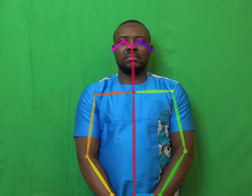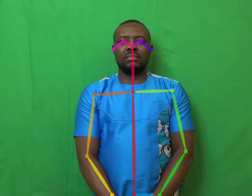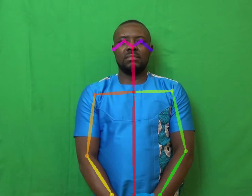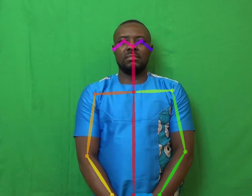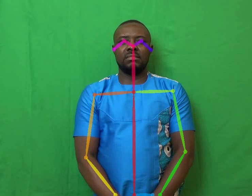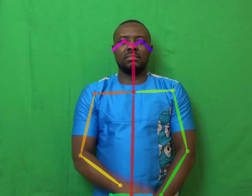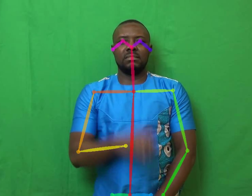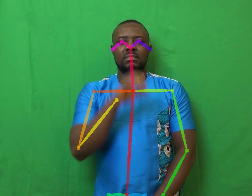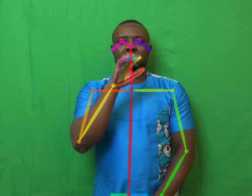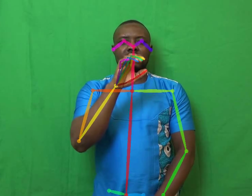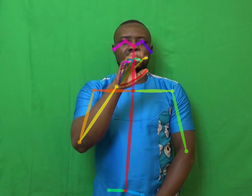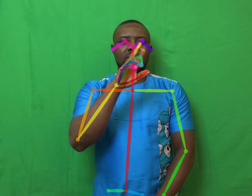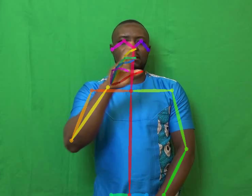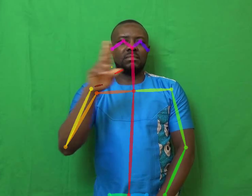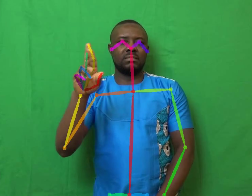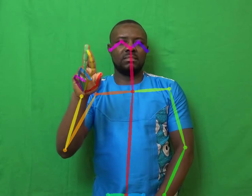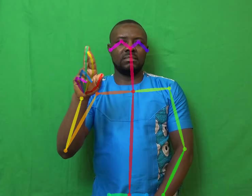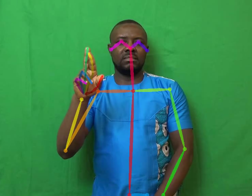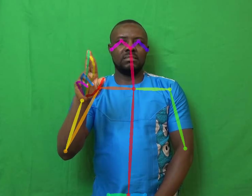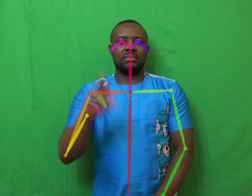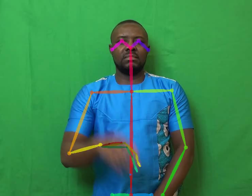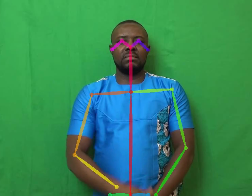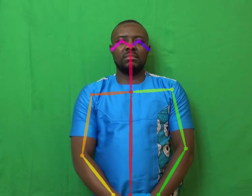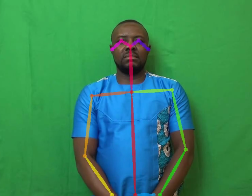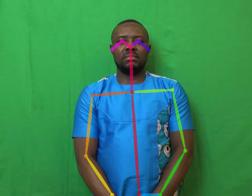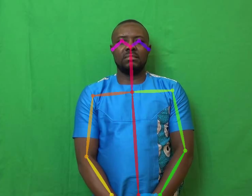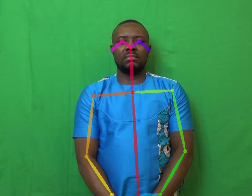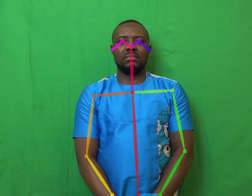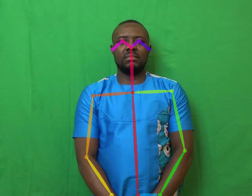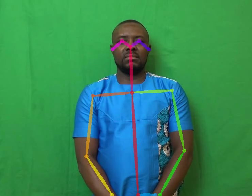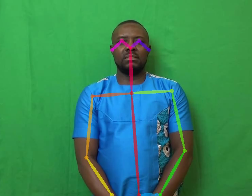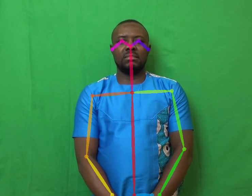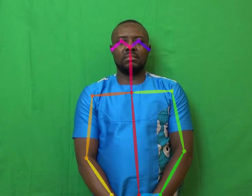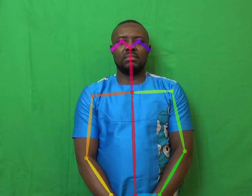Central Region